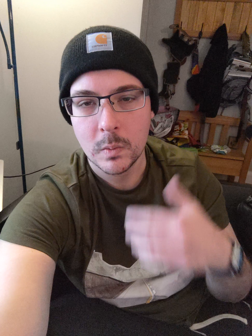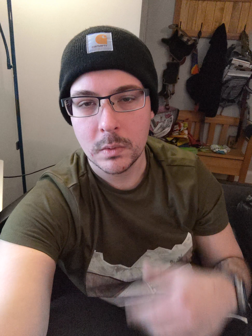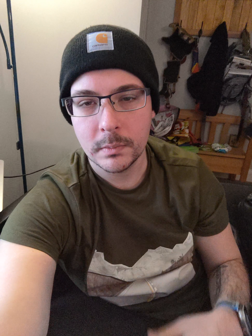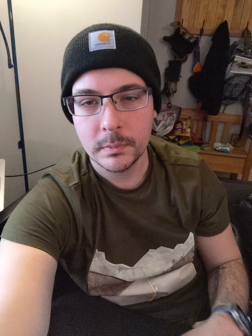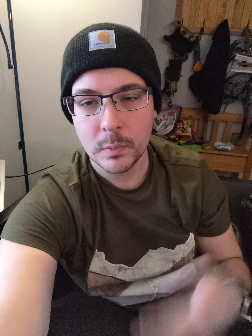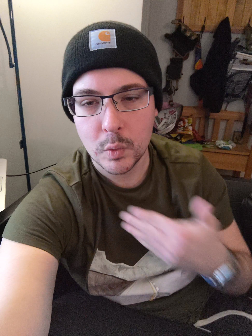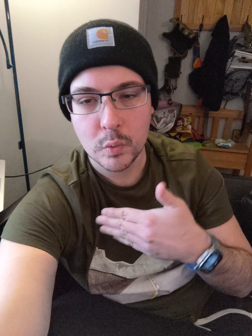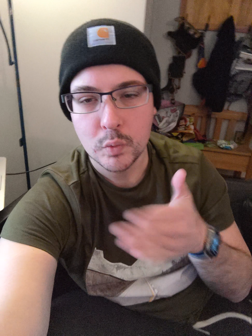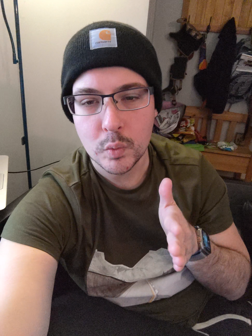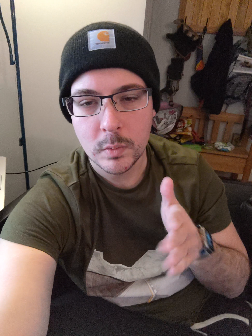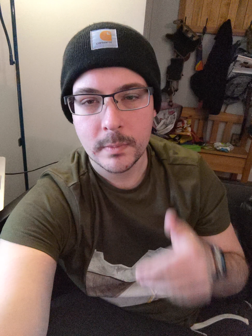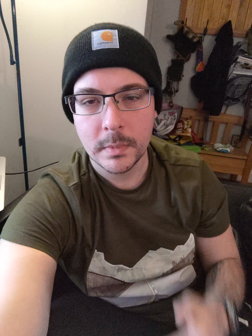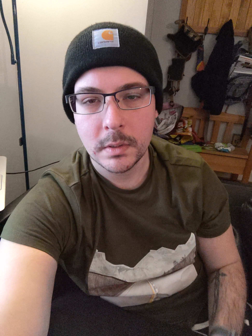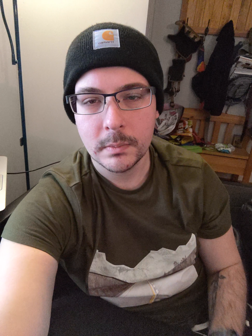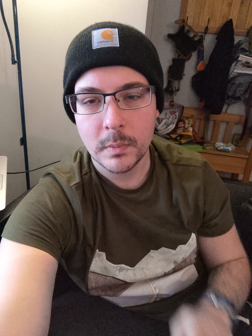room